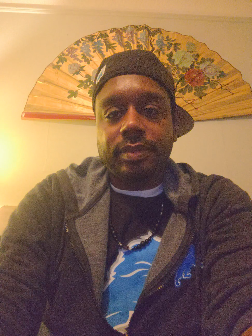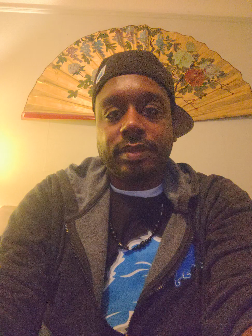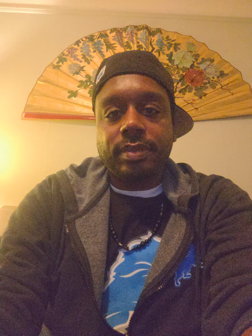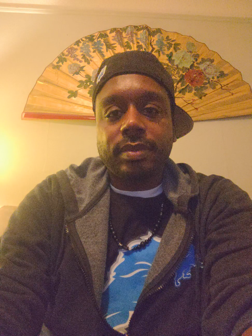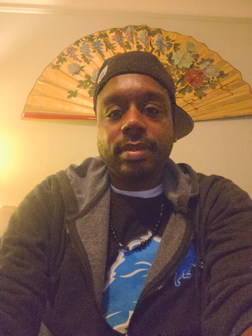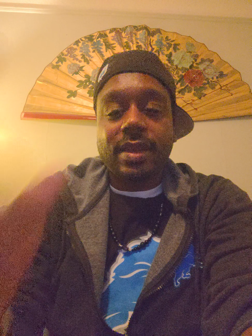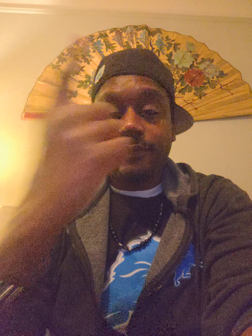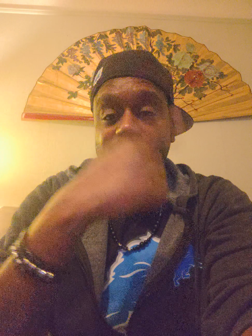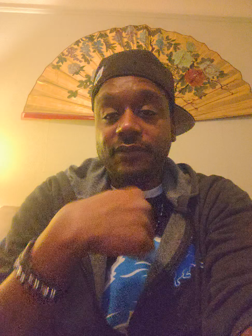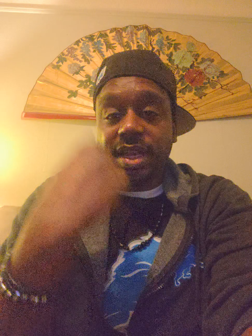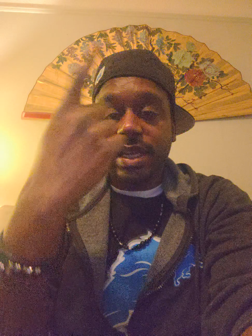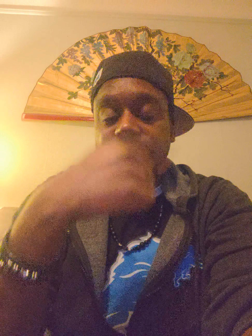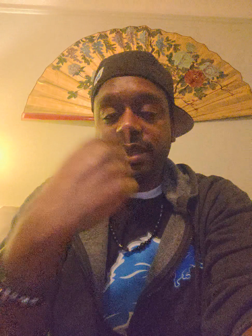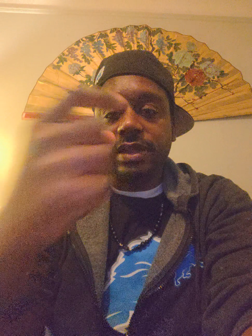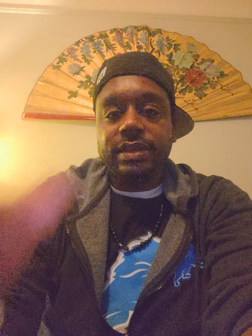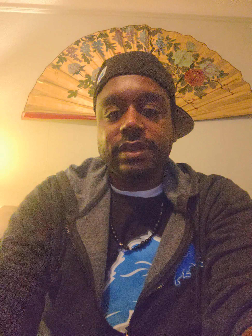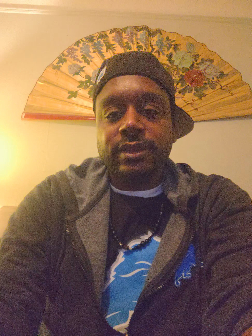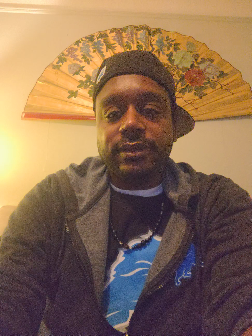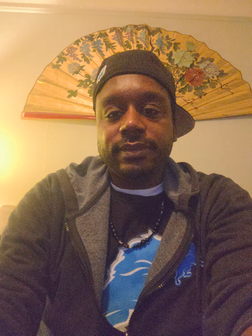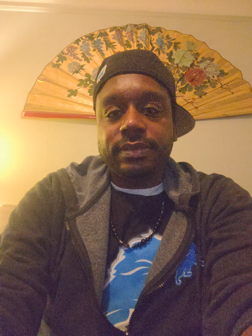face